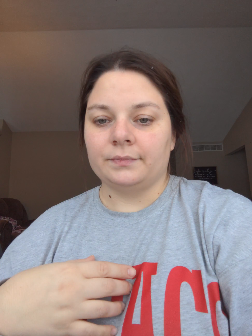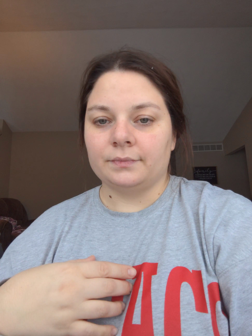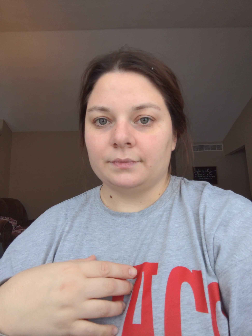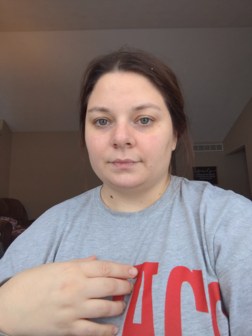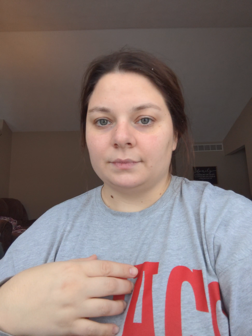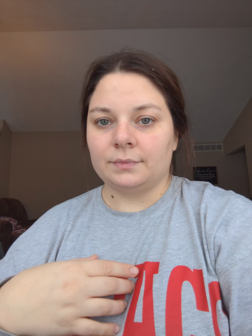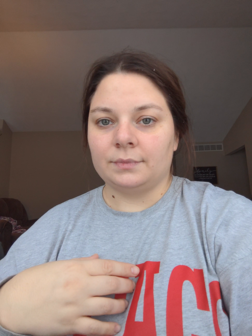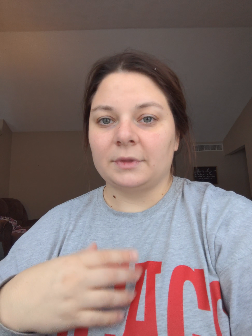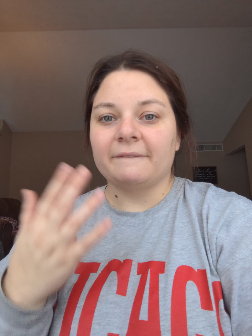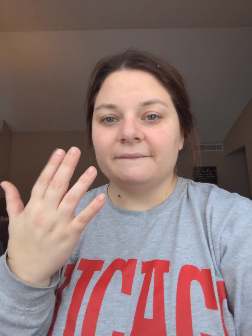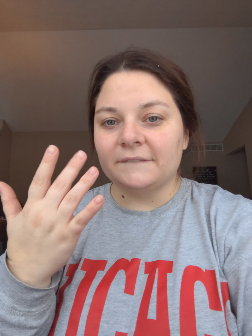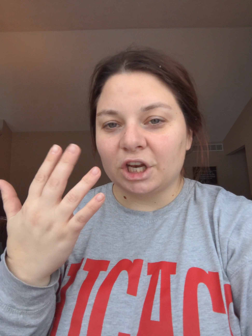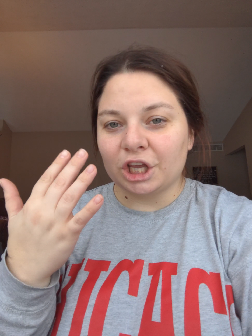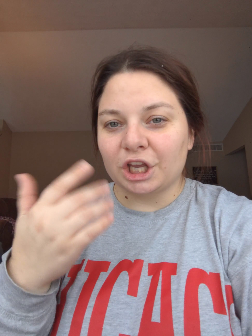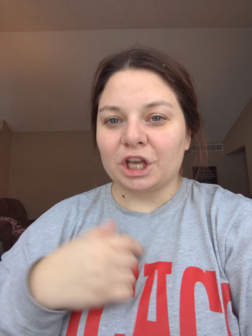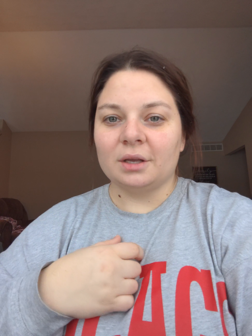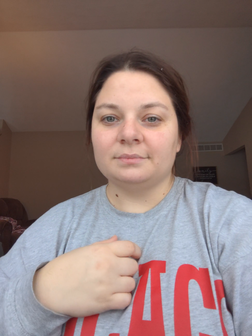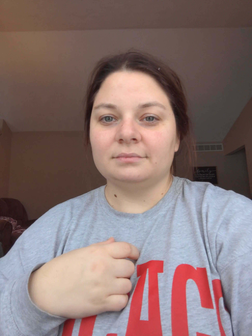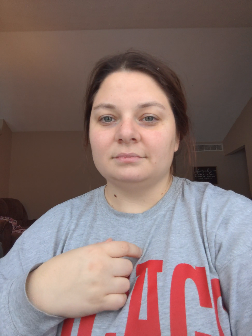finger